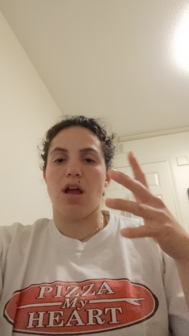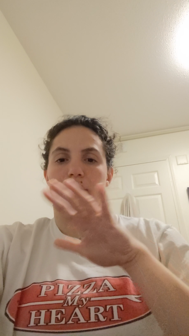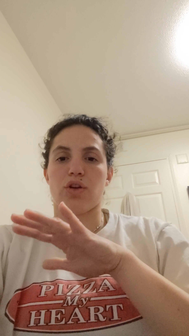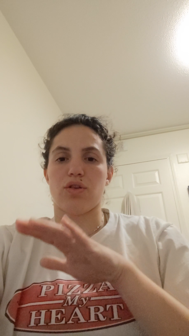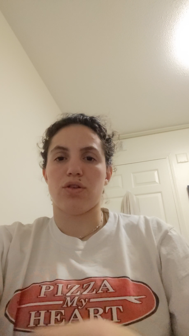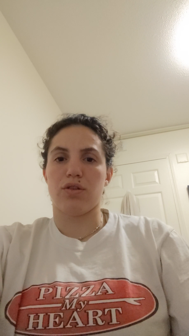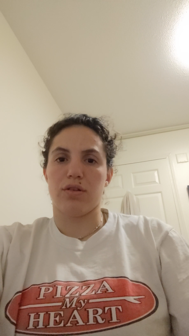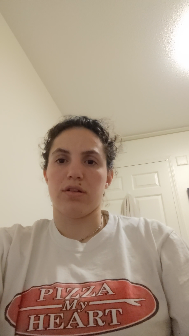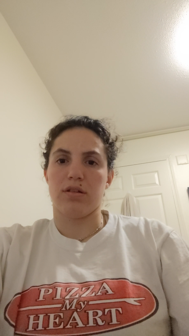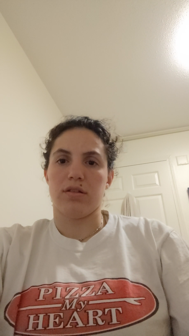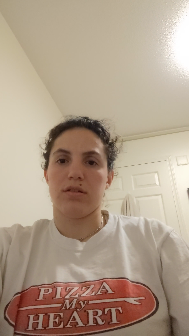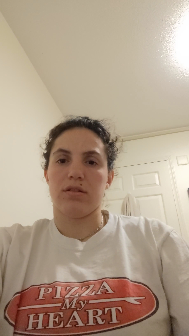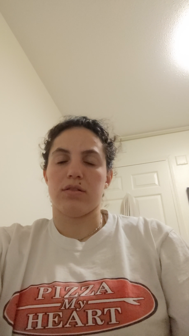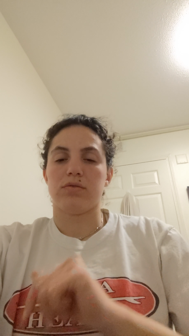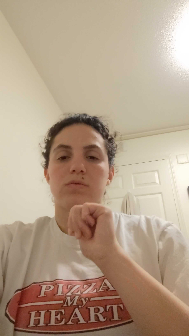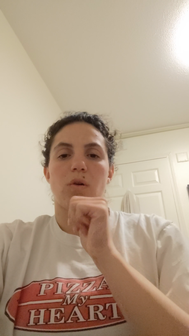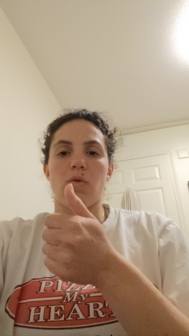don't